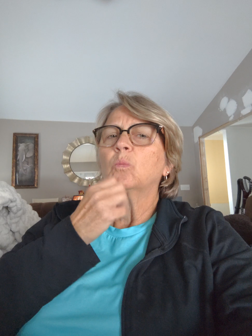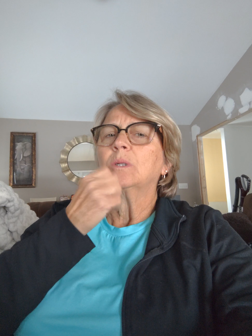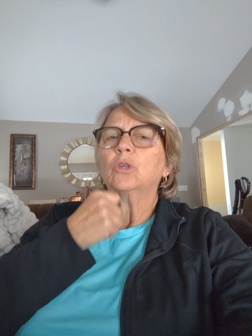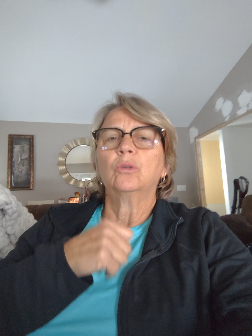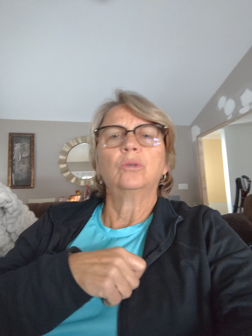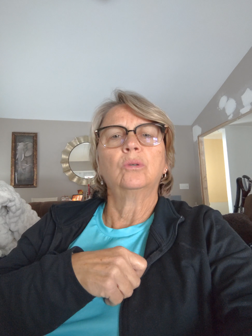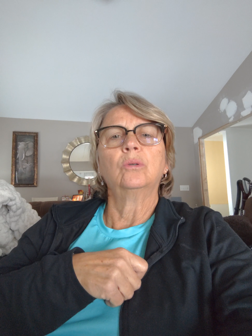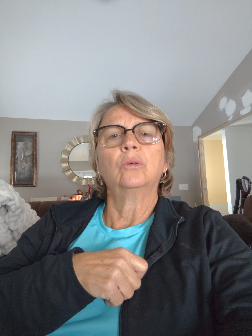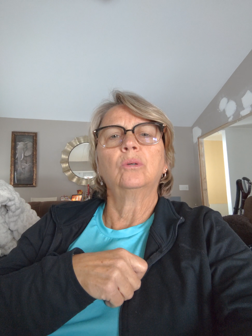underwear